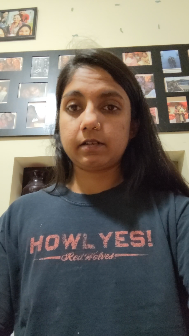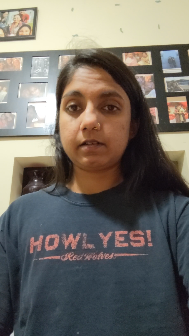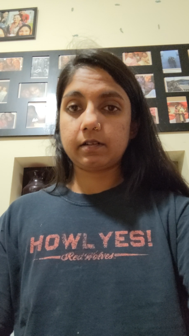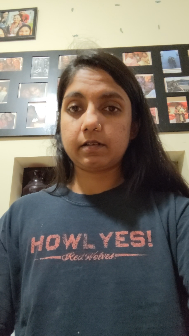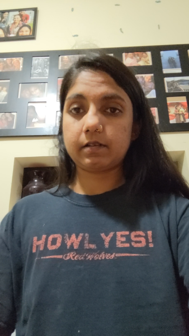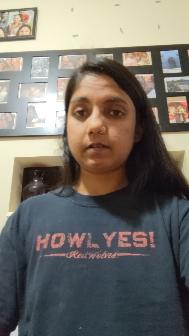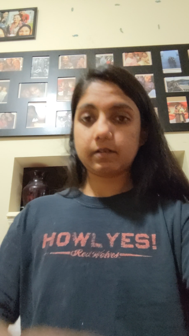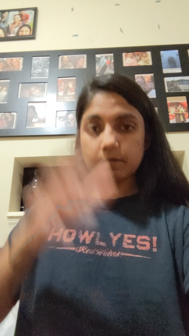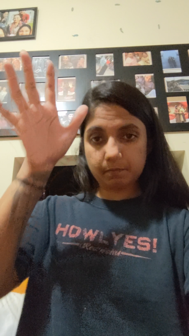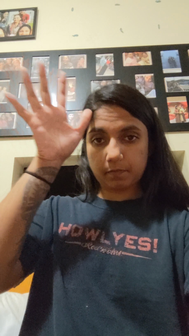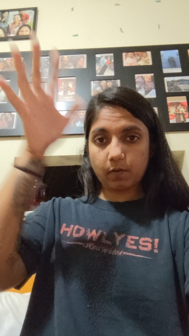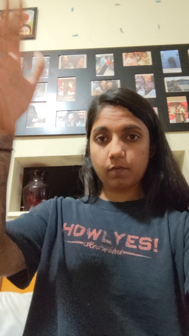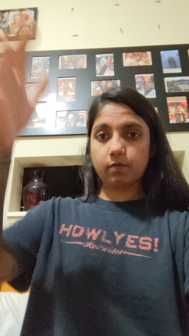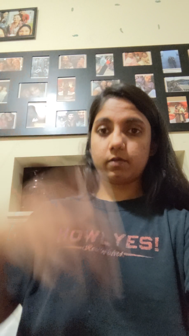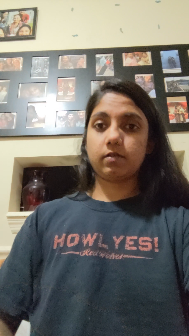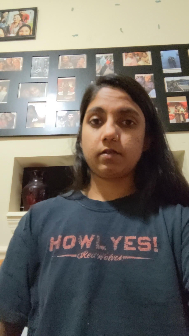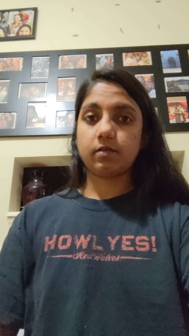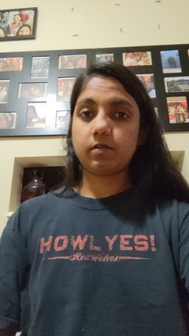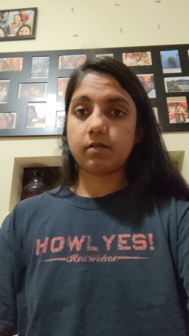moose